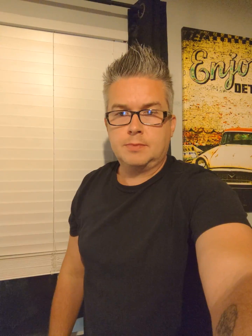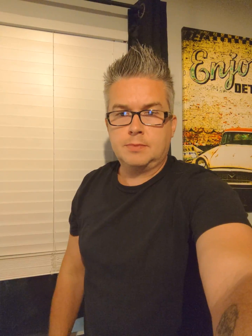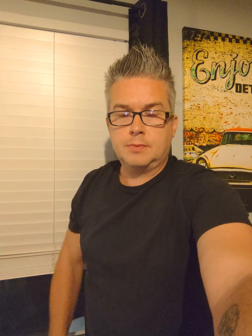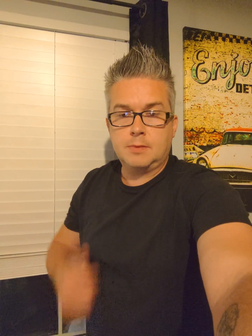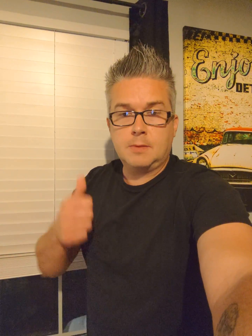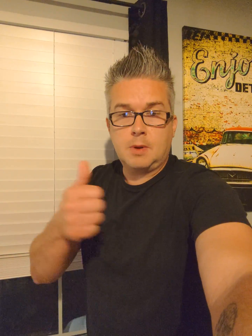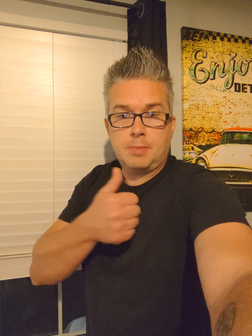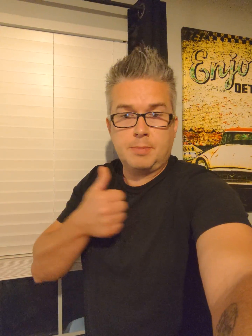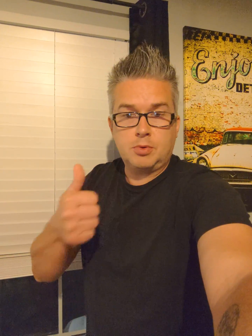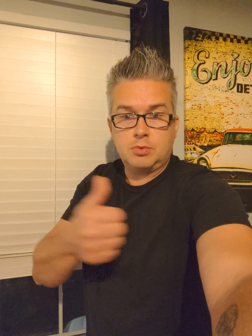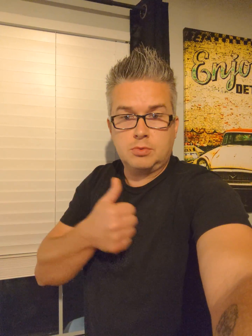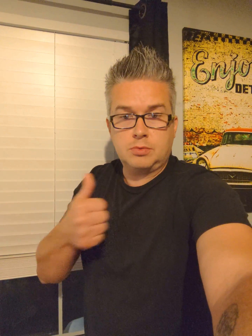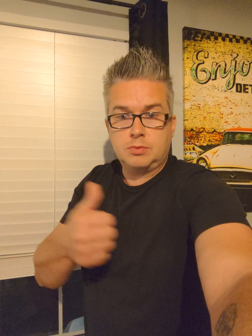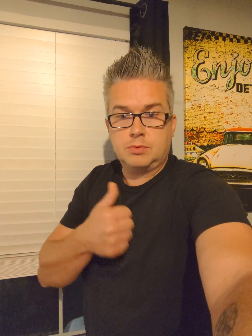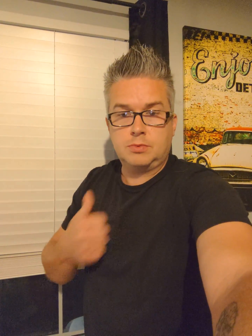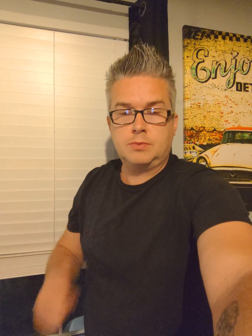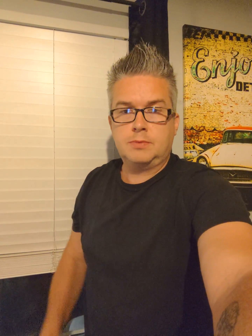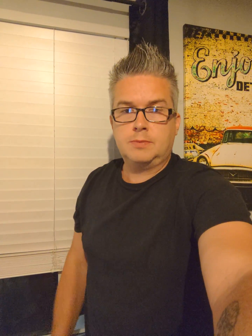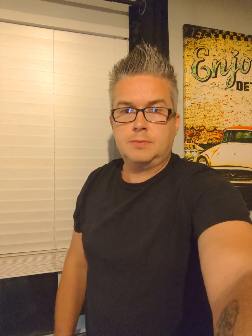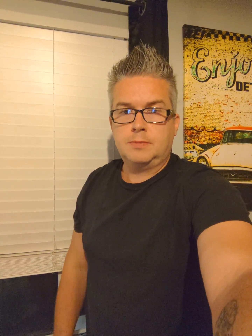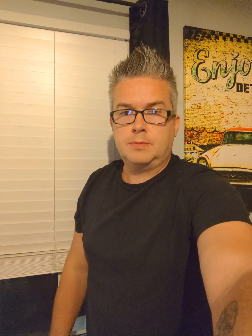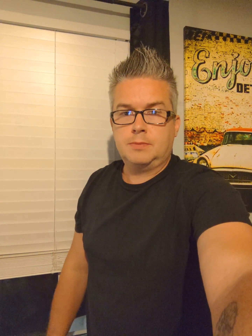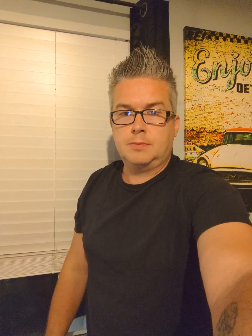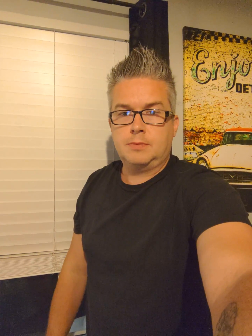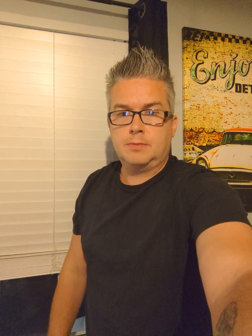basement